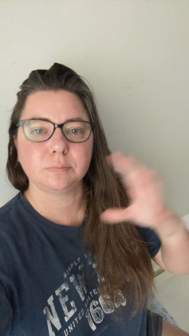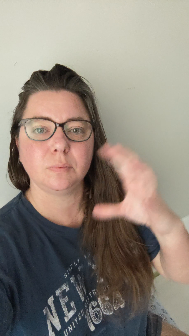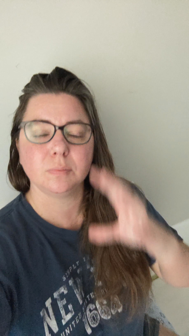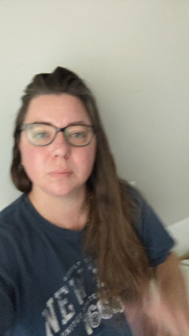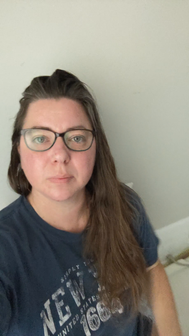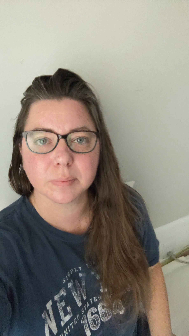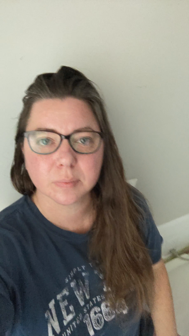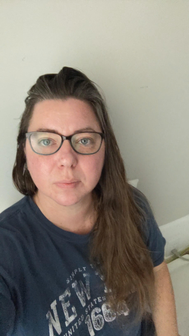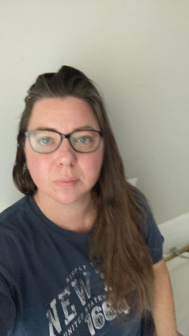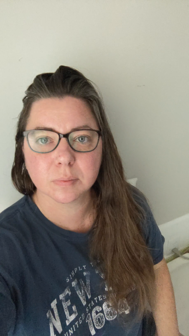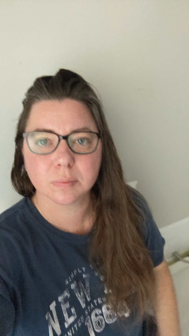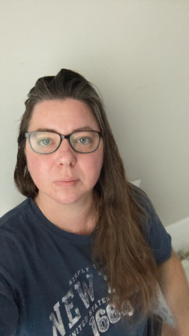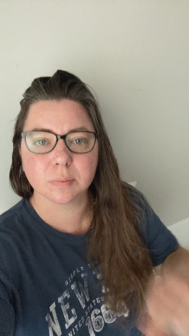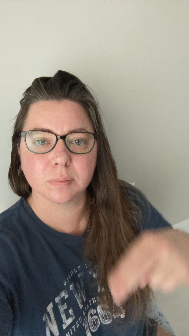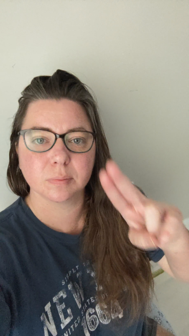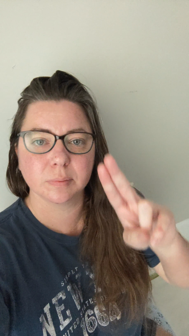lick